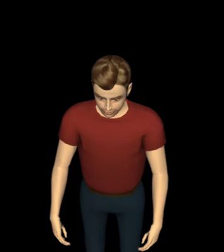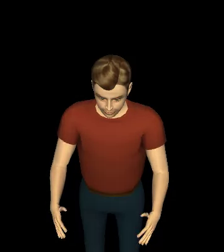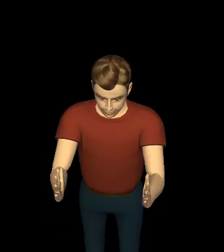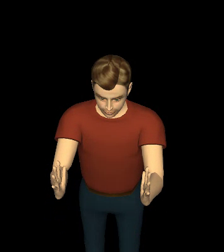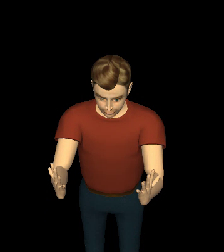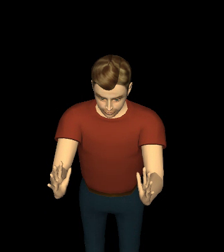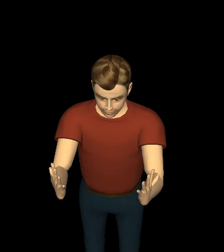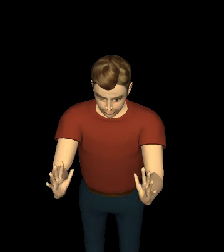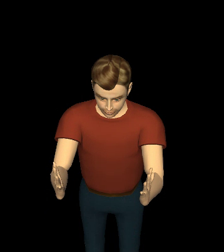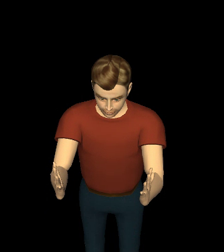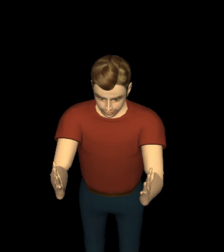أحسنت